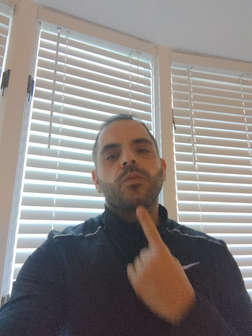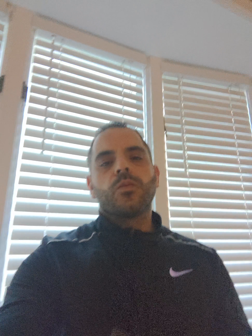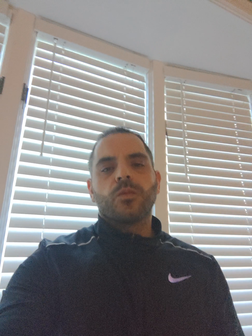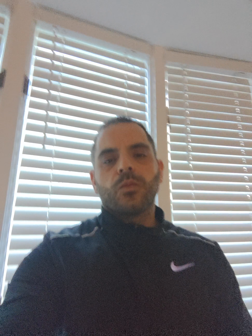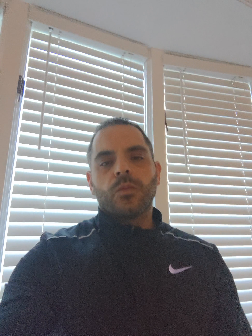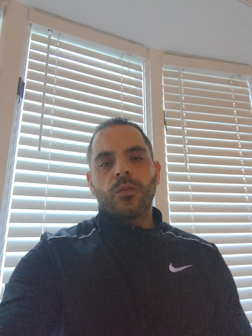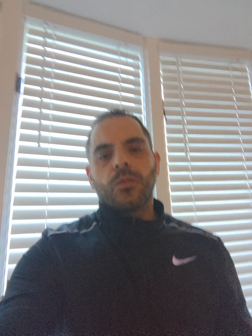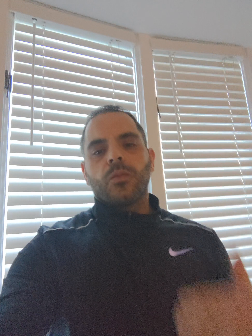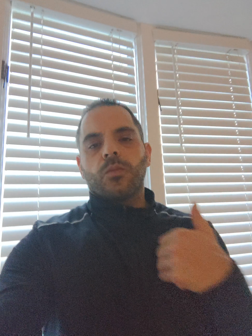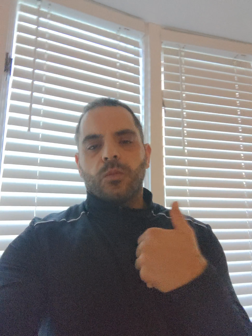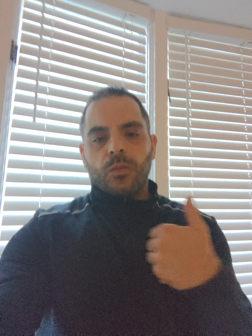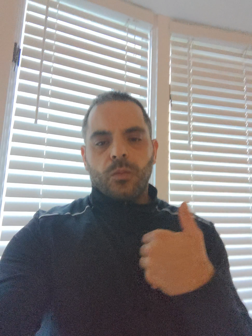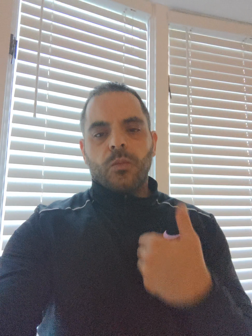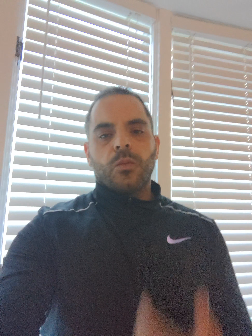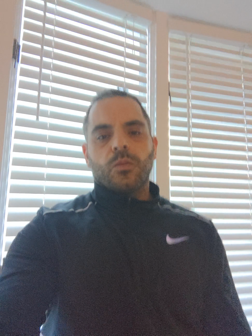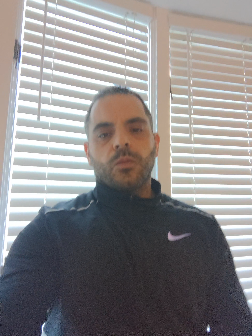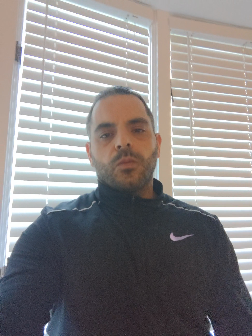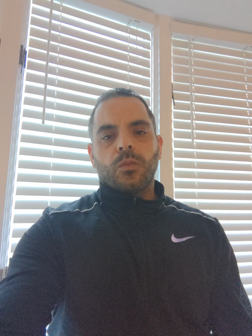animal